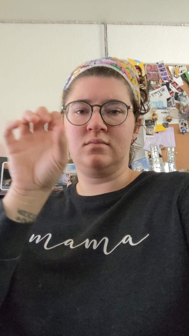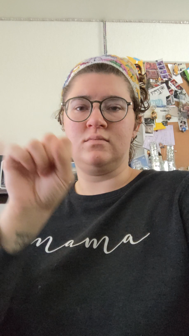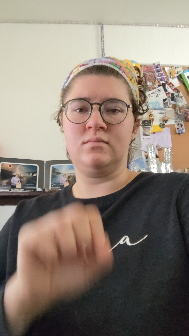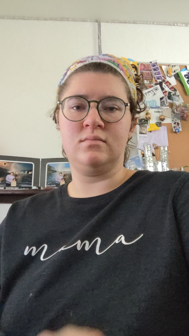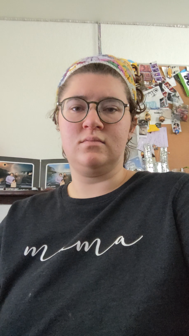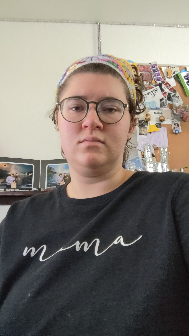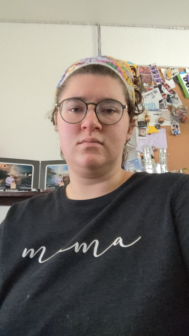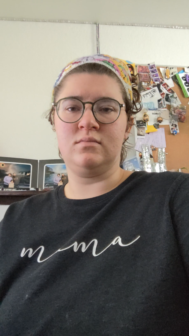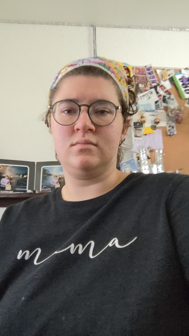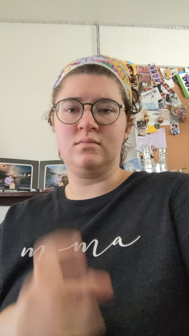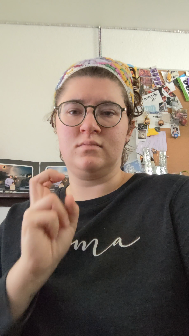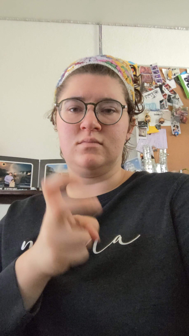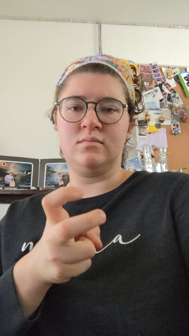hard